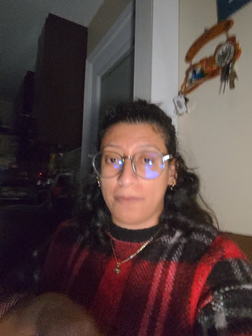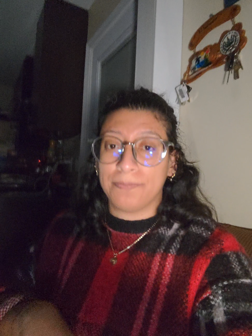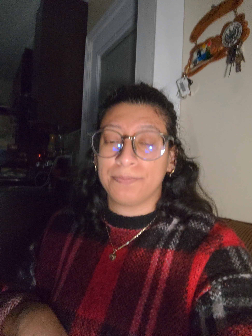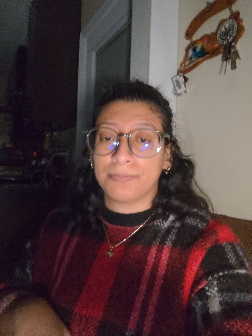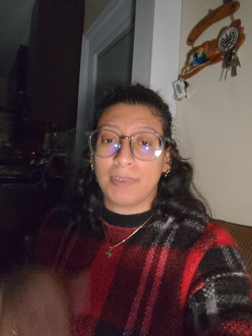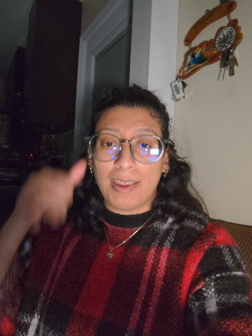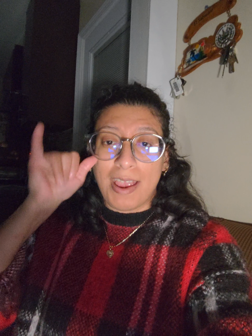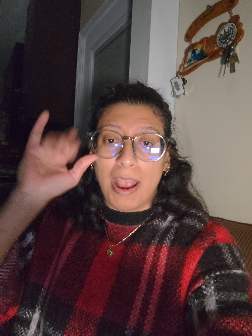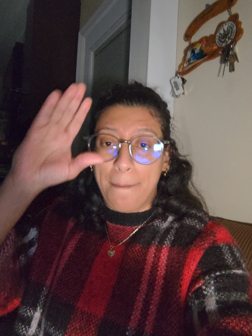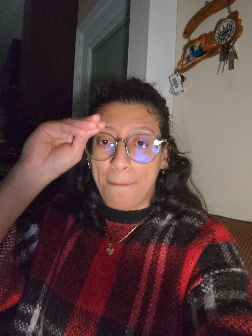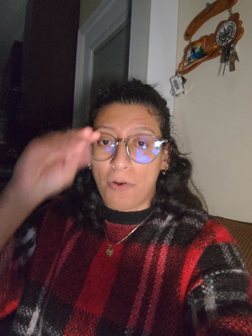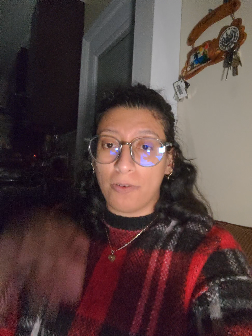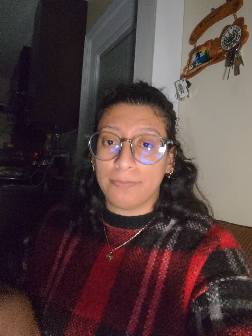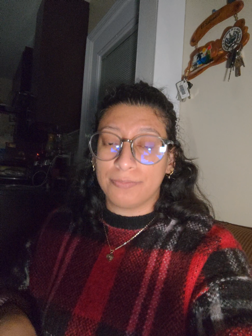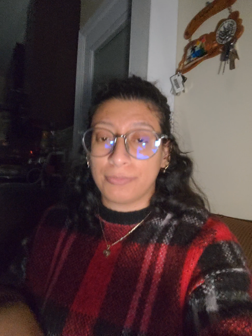cowboy